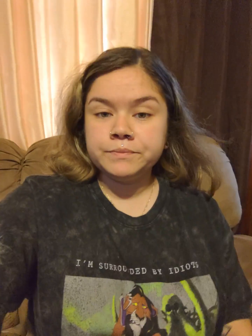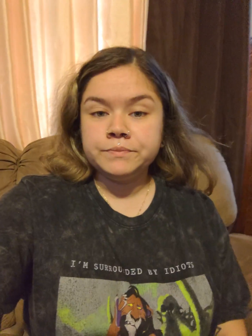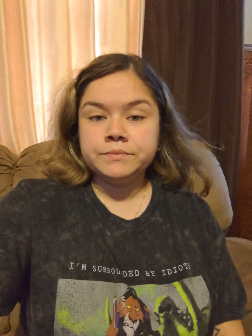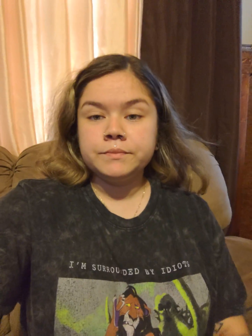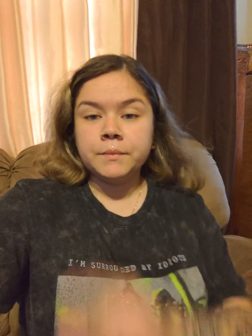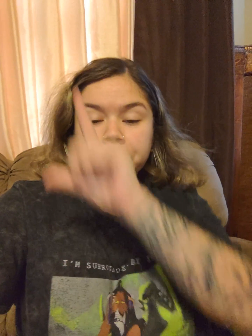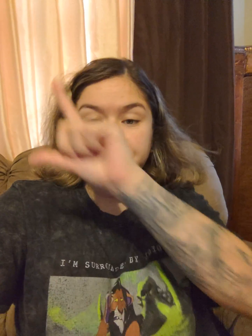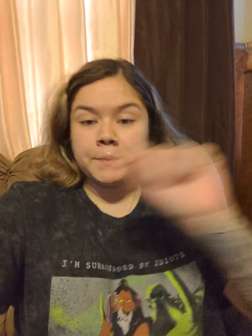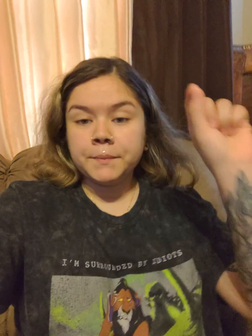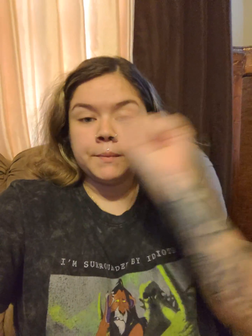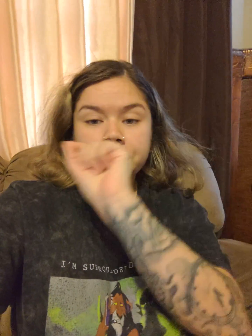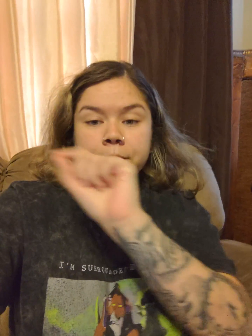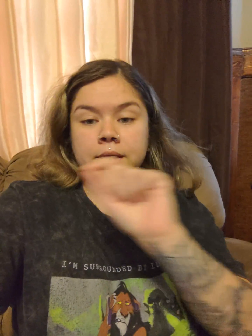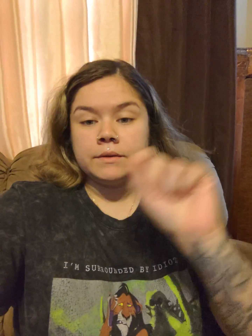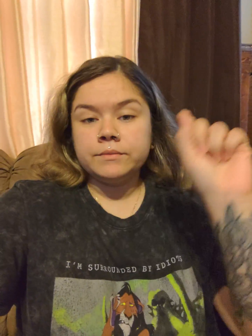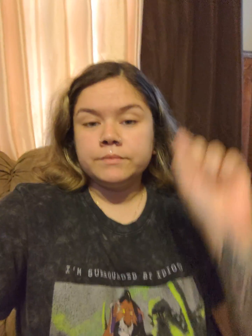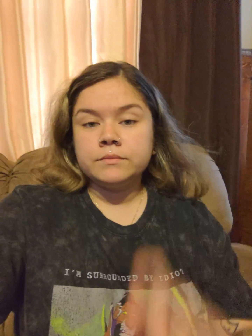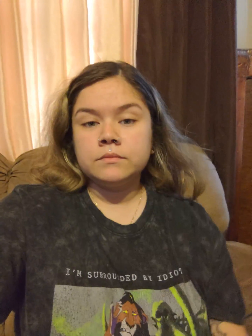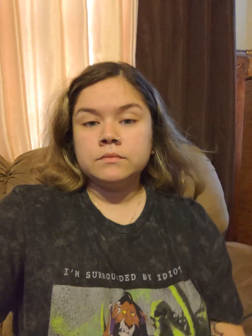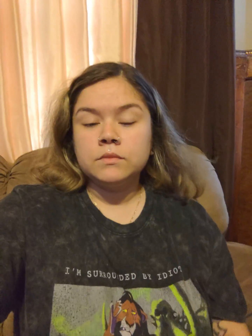peas